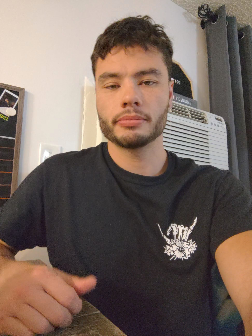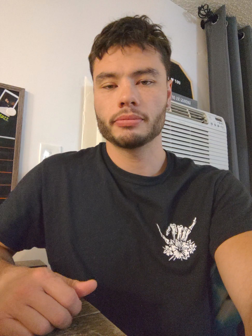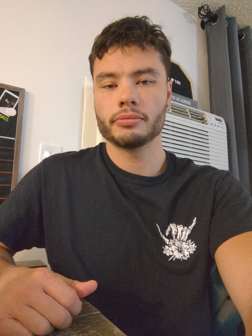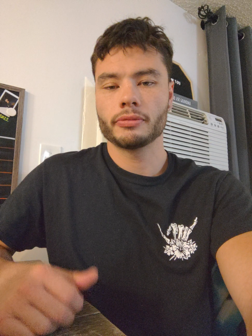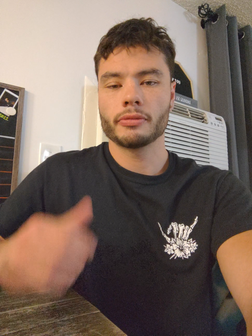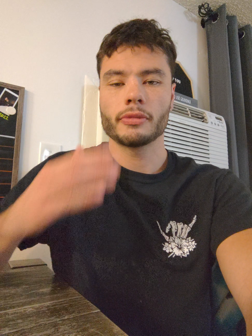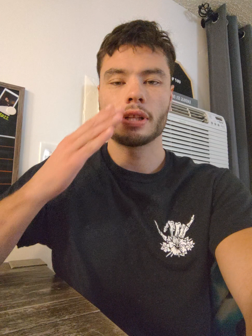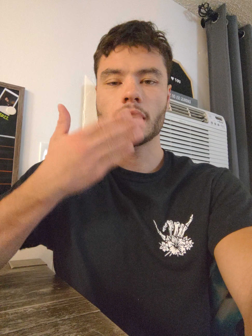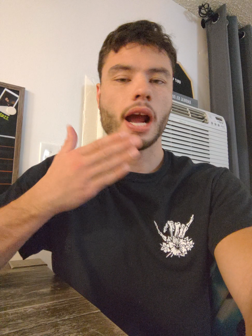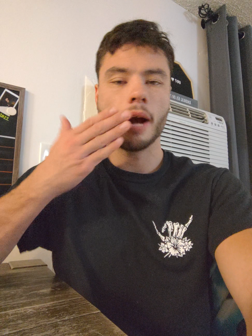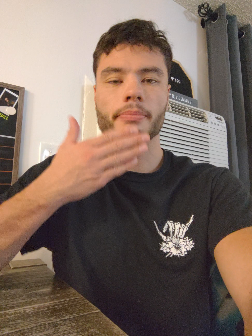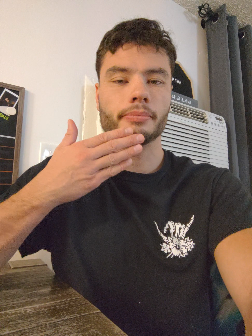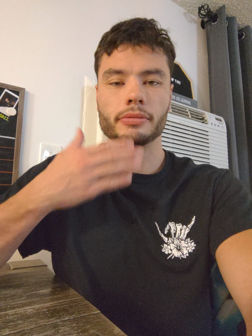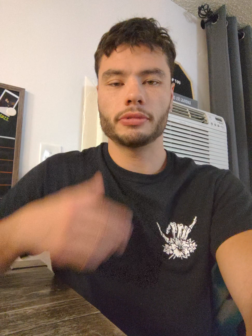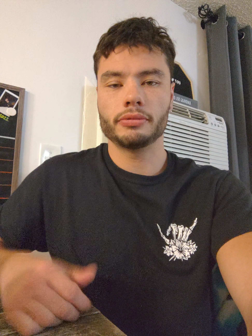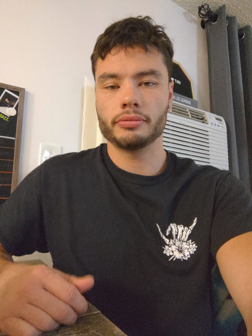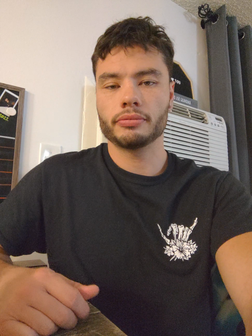napkin